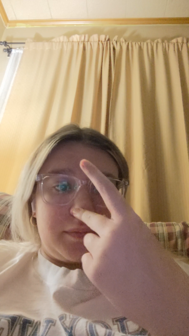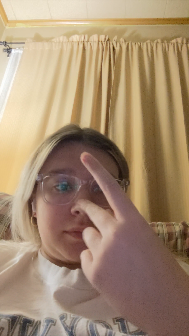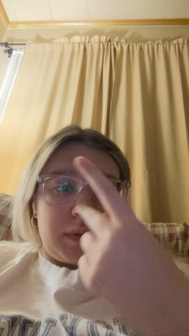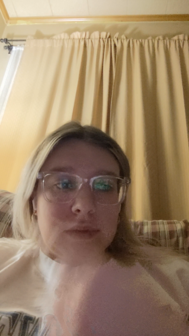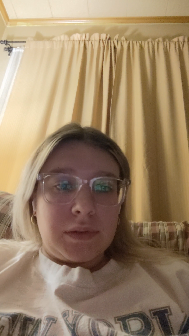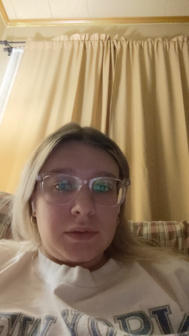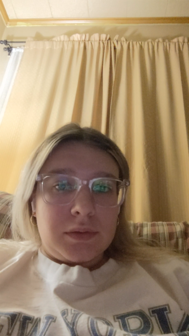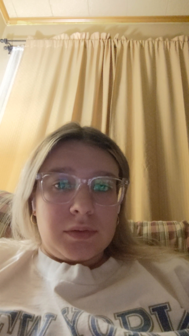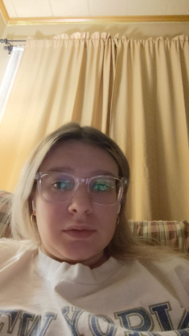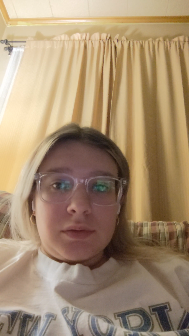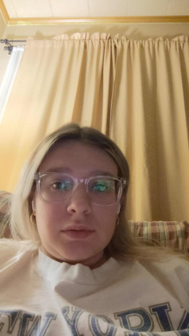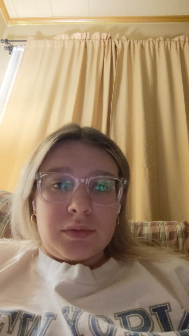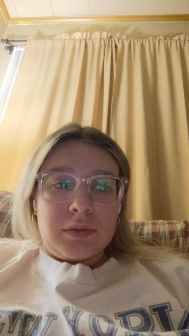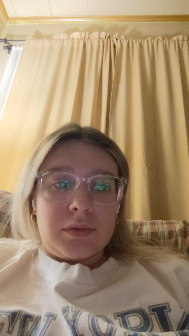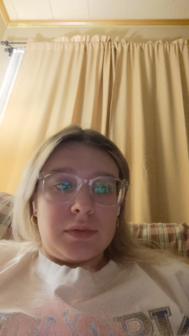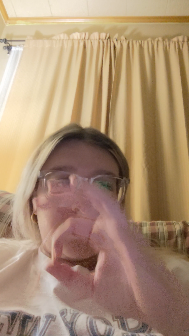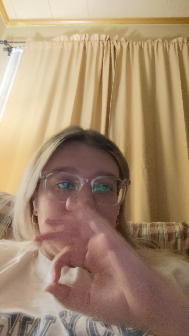button